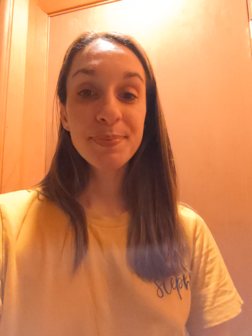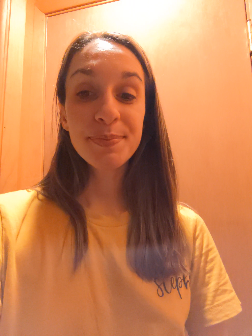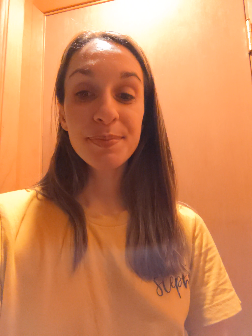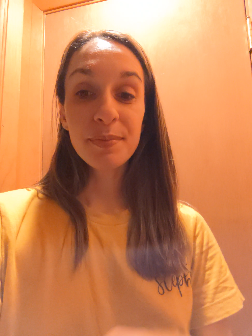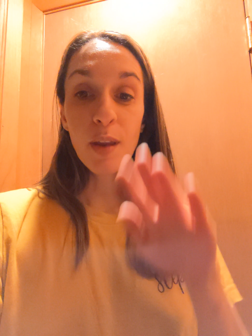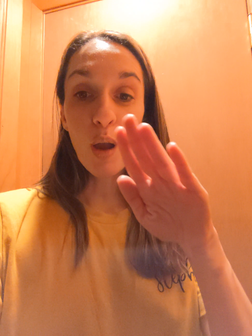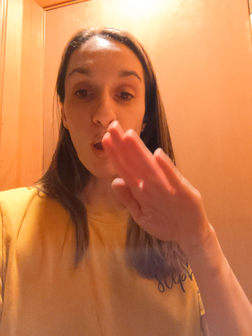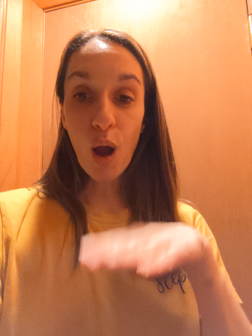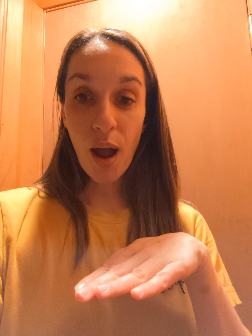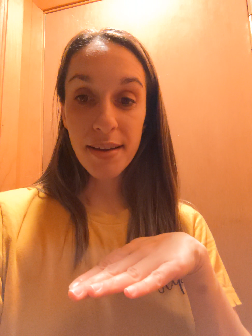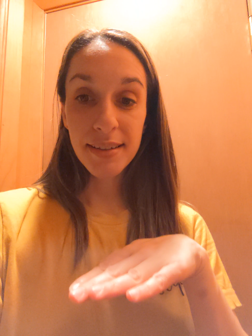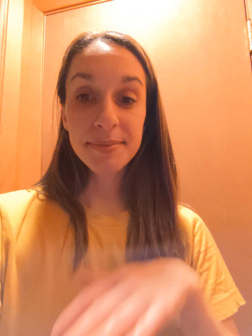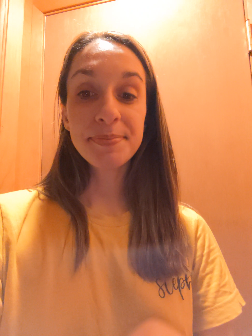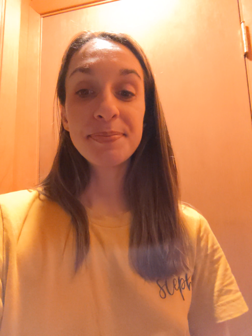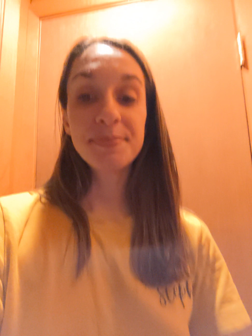on